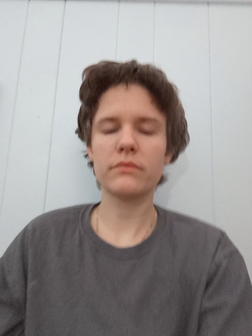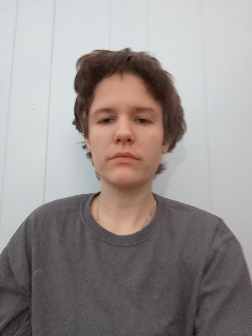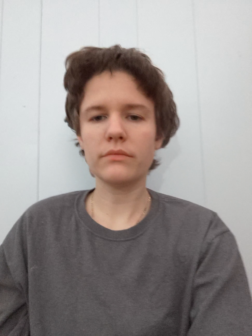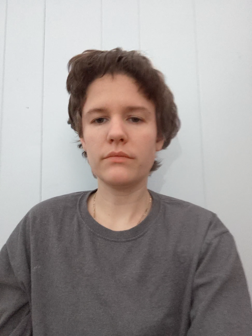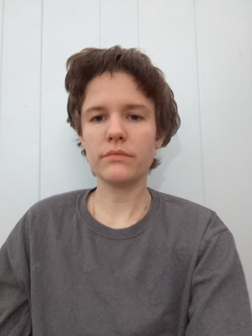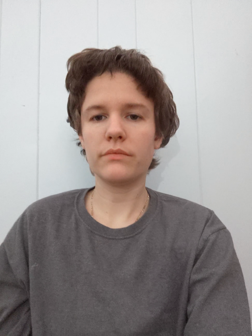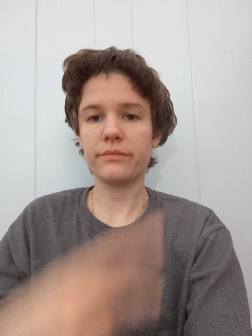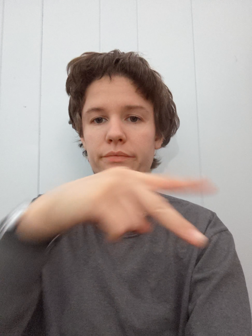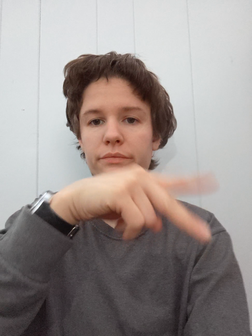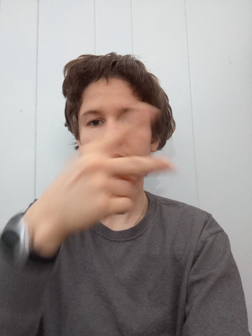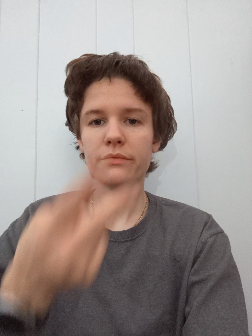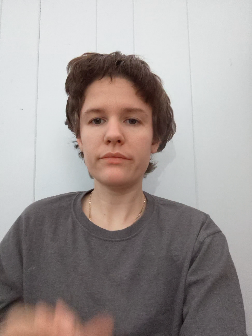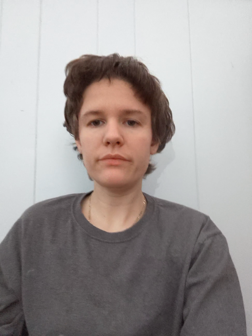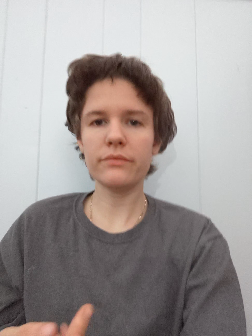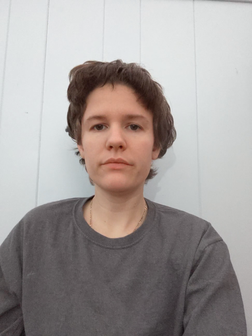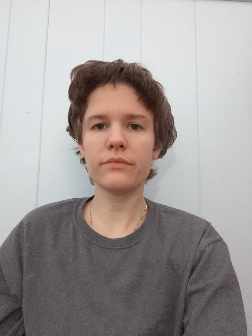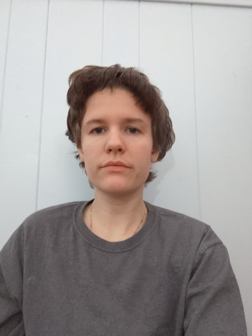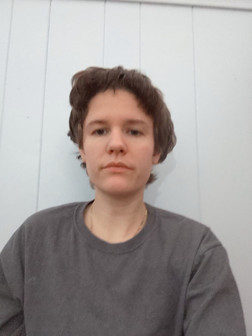fall